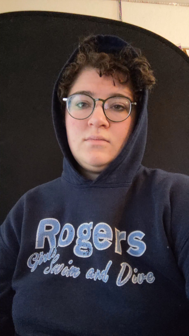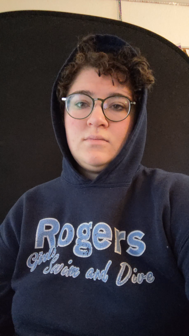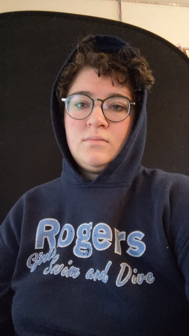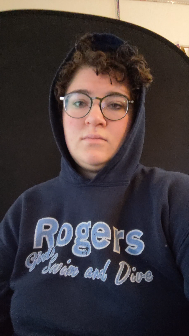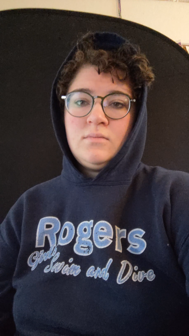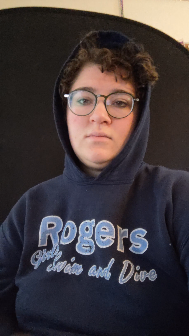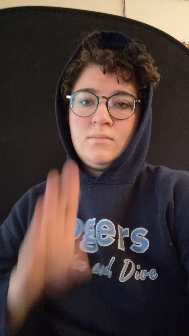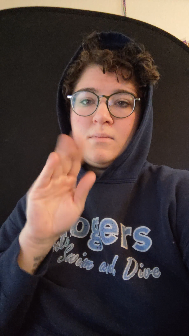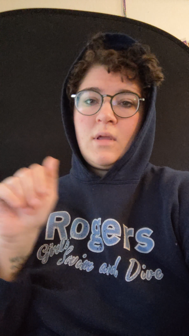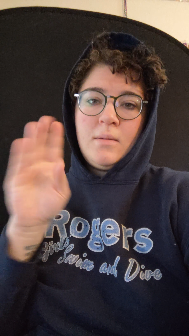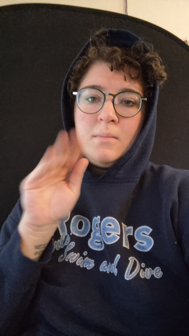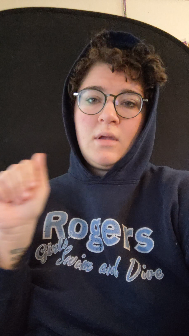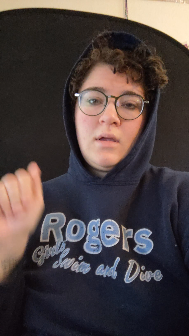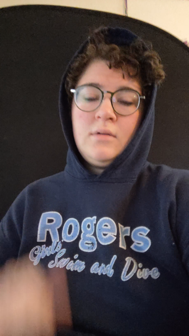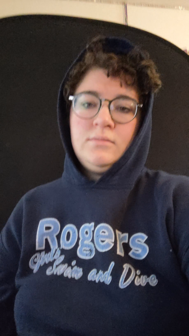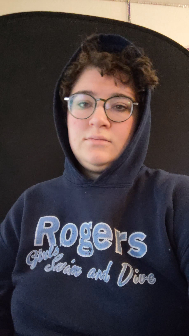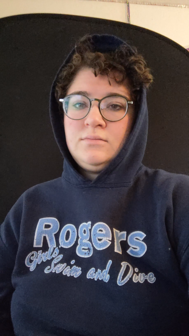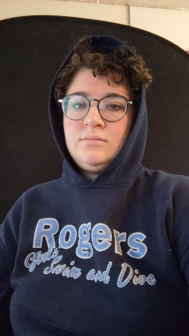baa baa